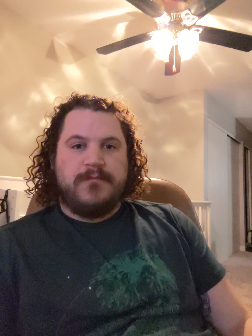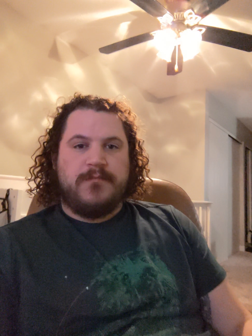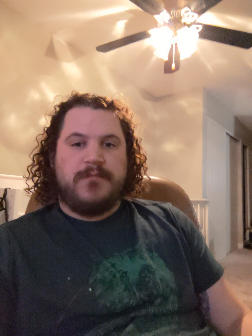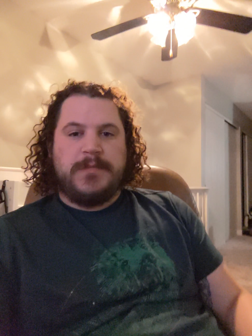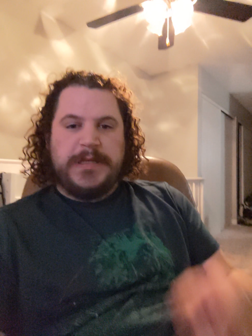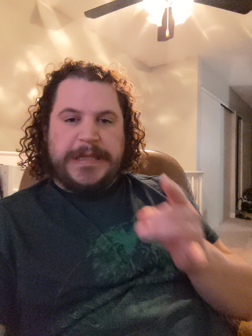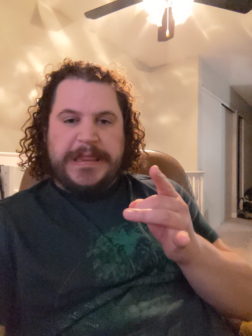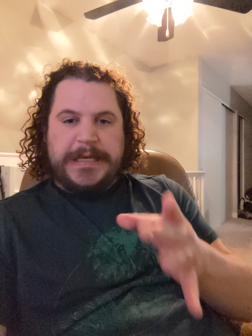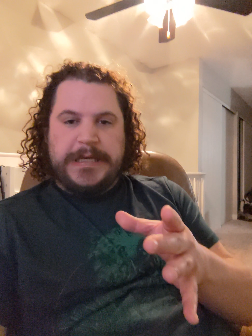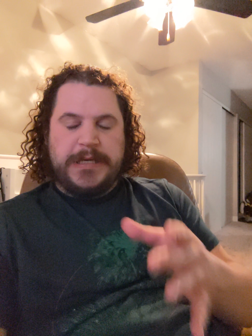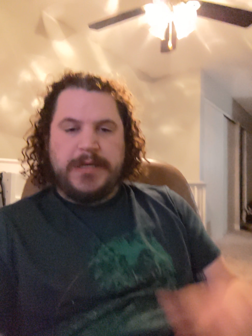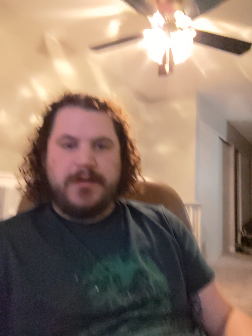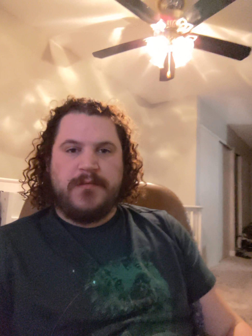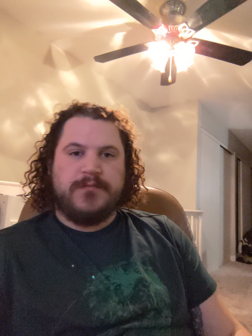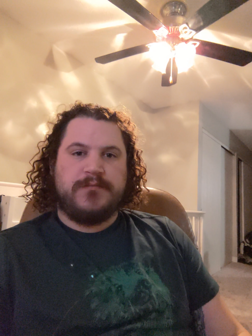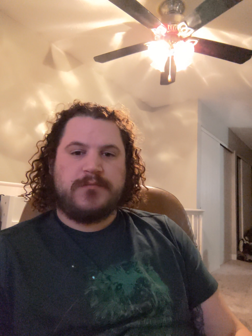hate